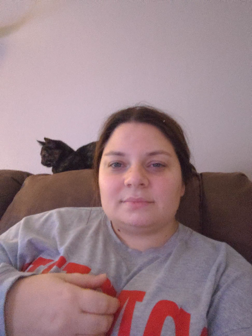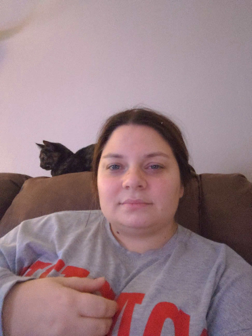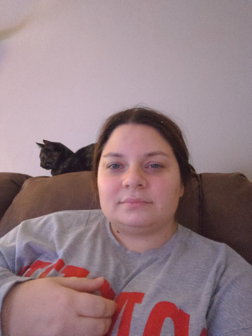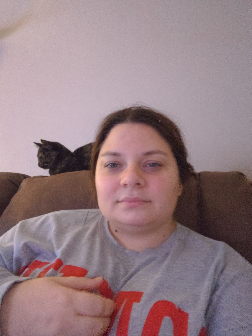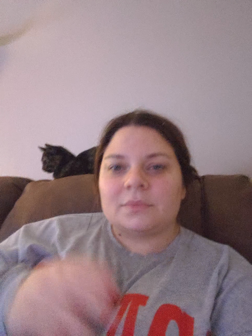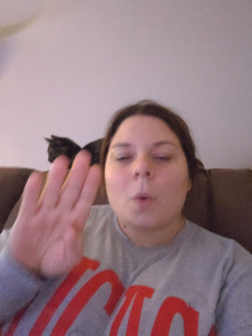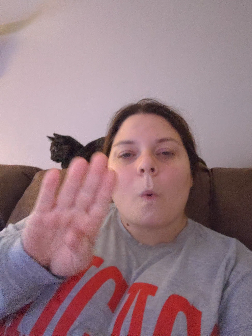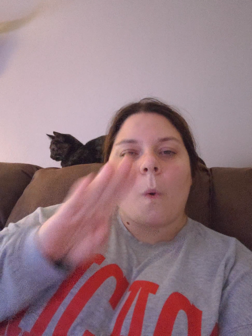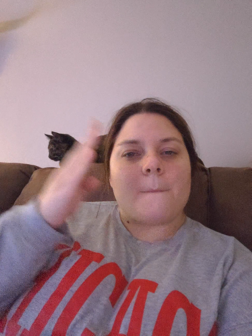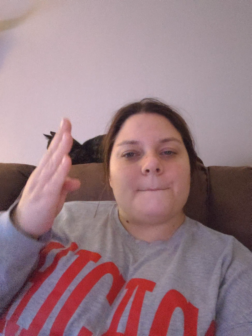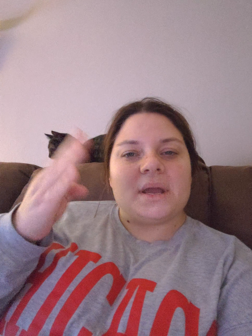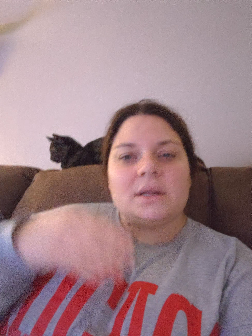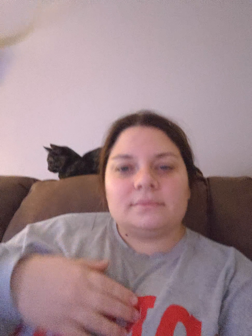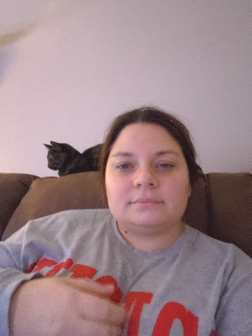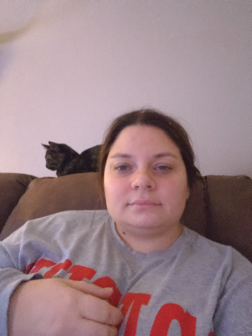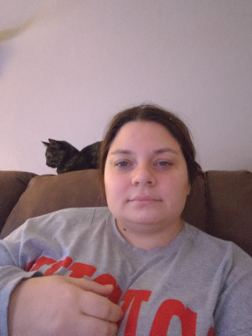open